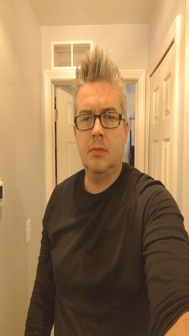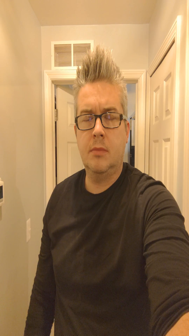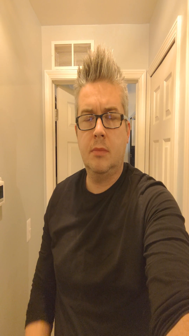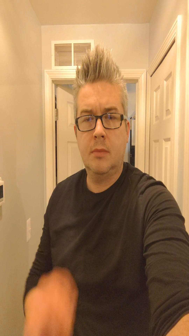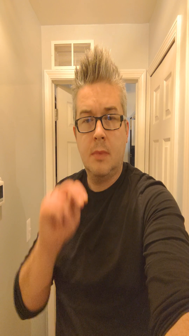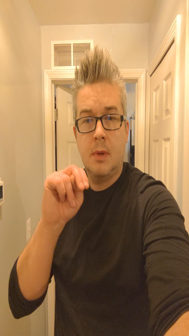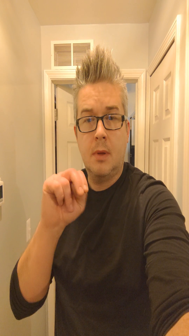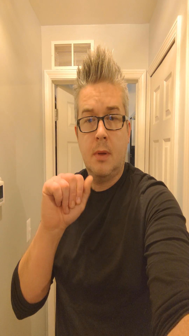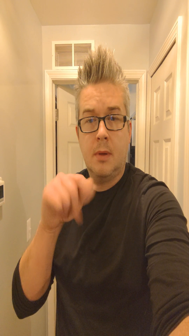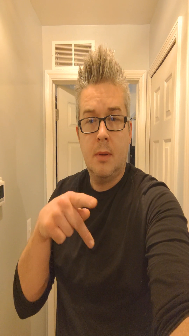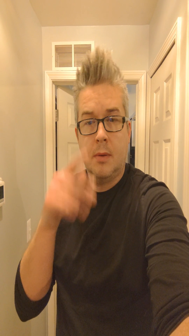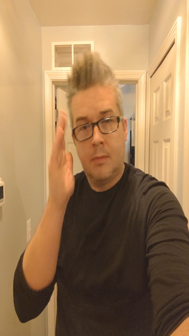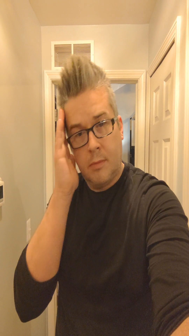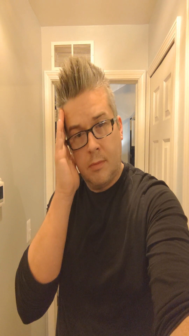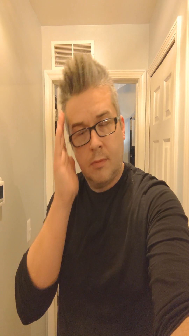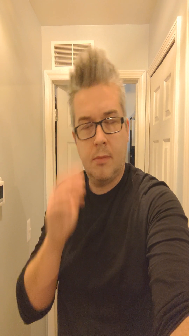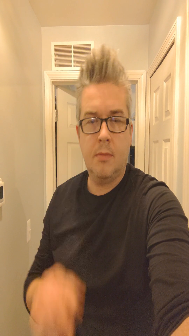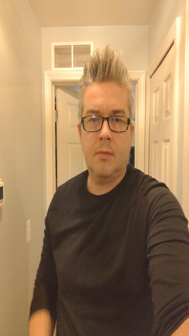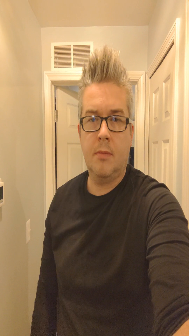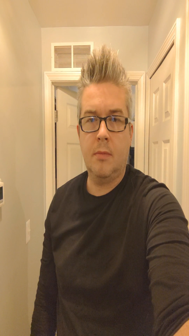nap